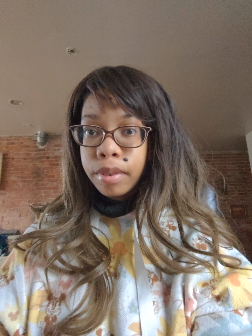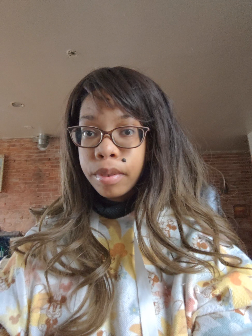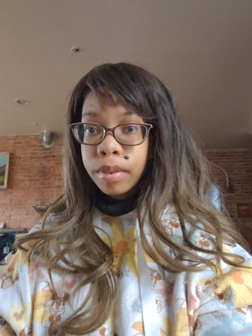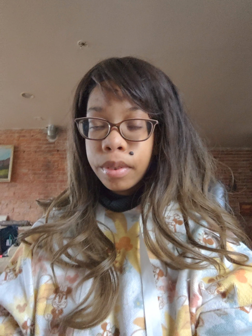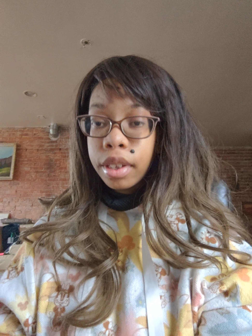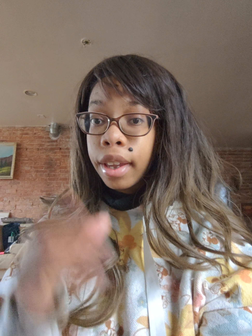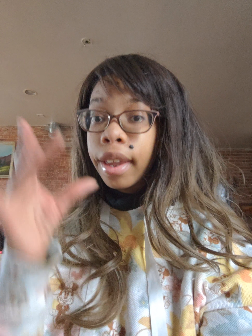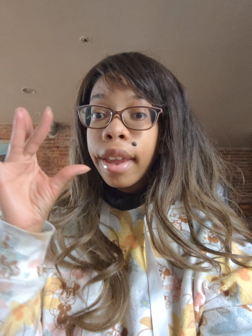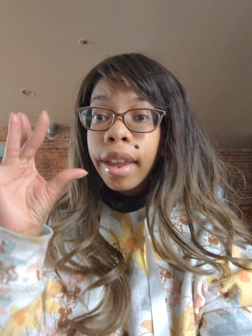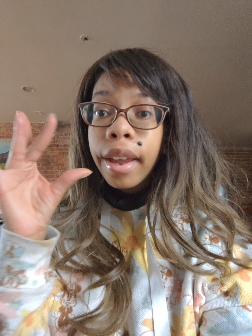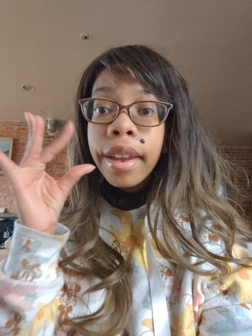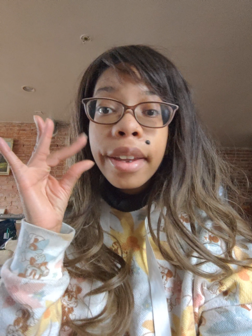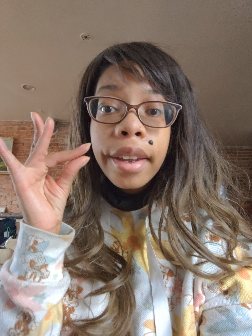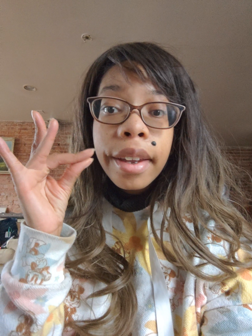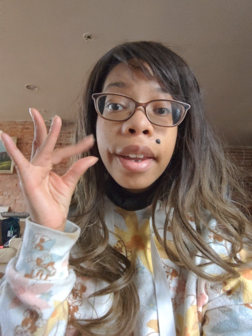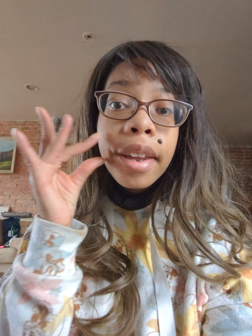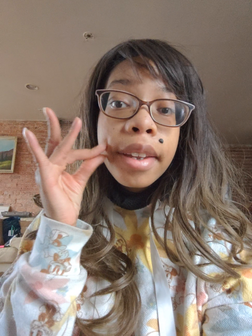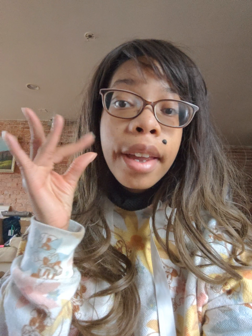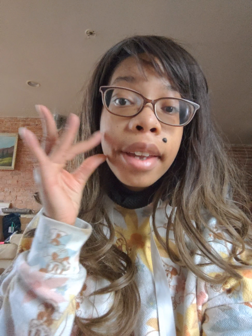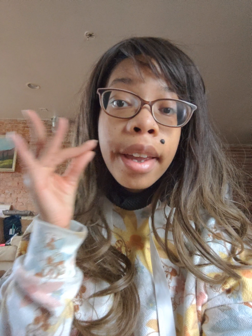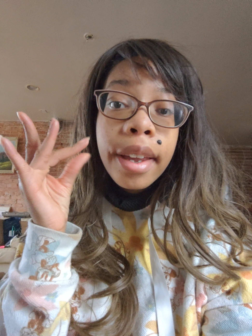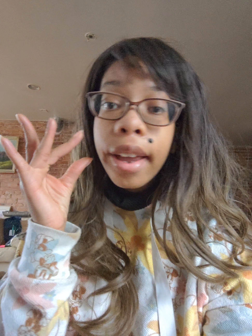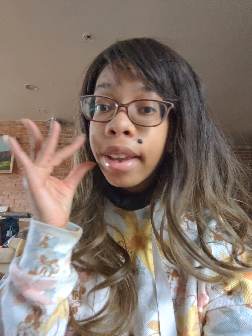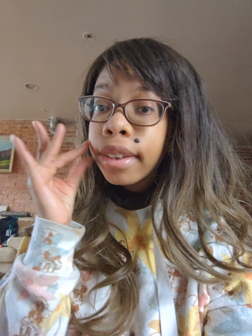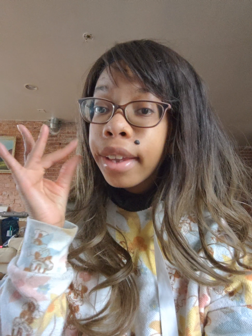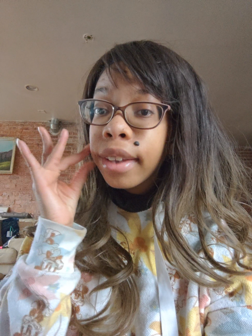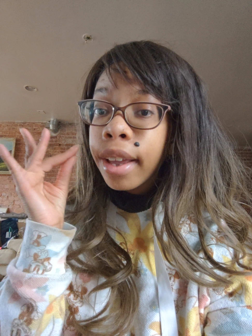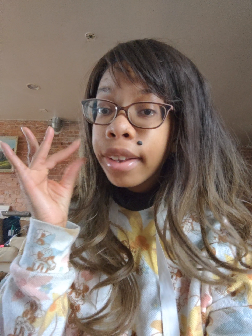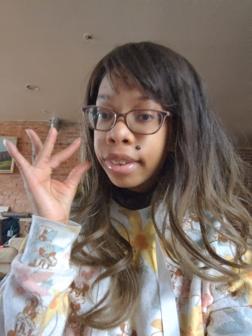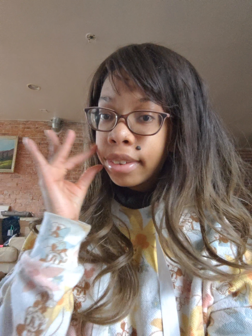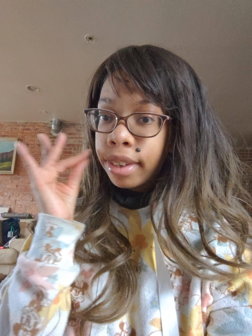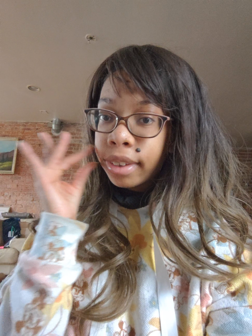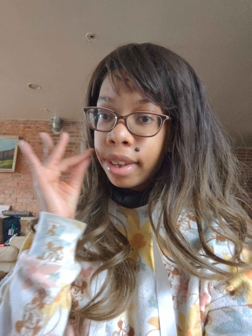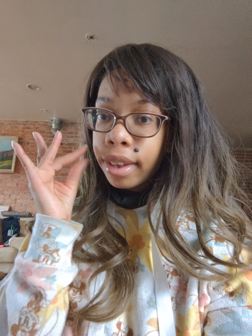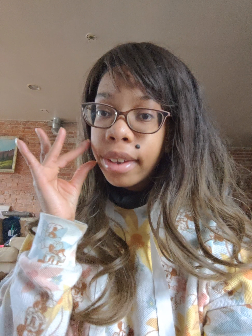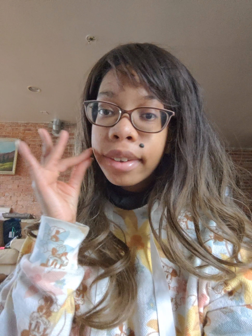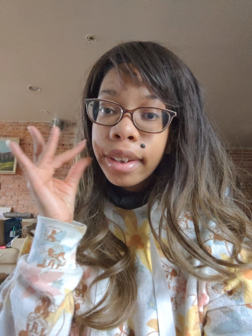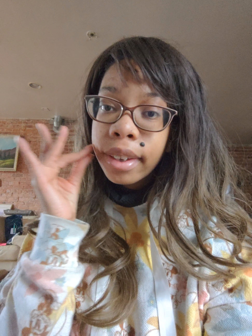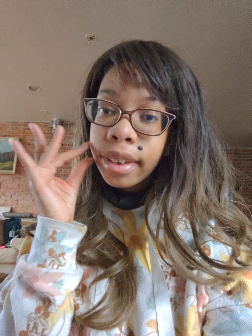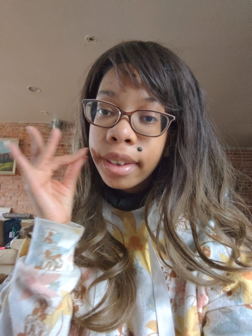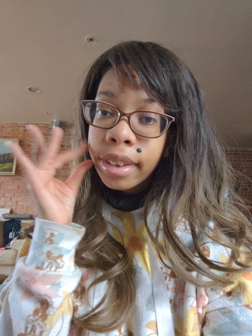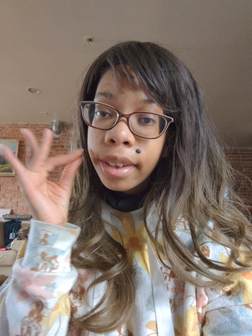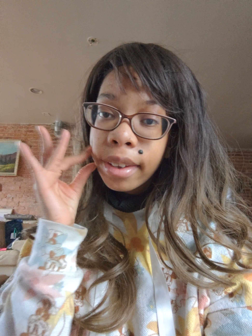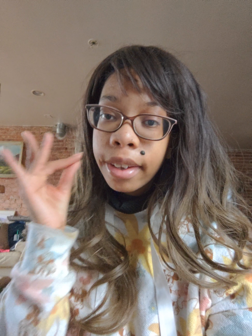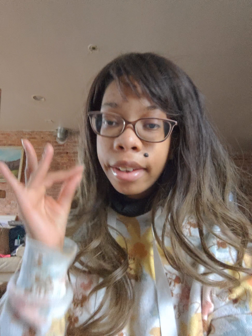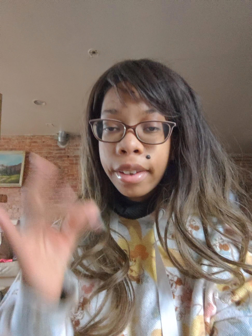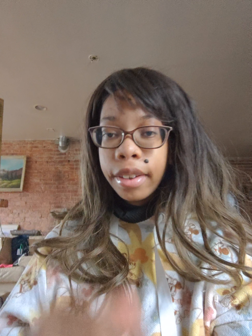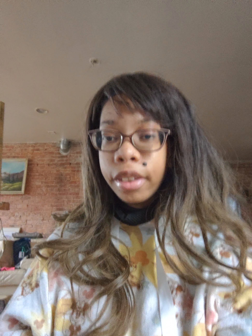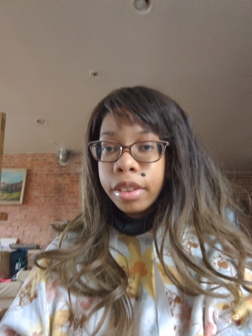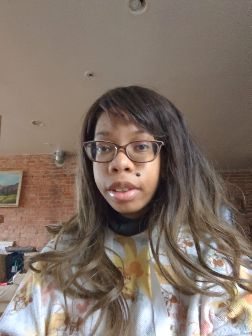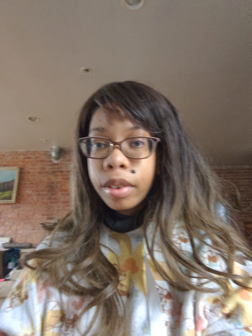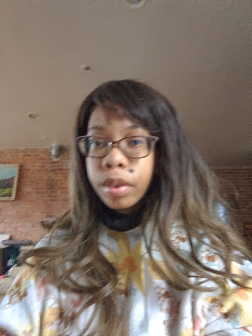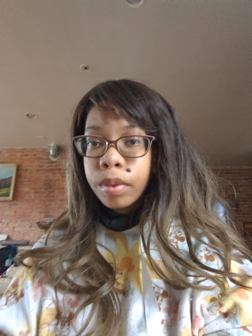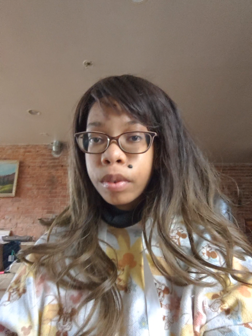kitty